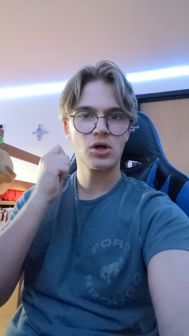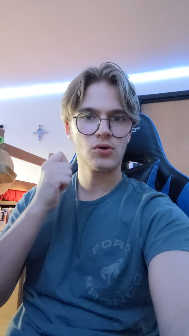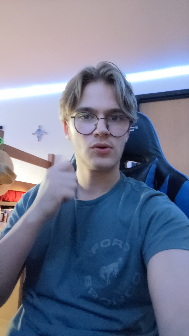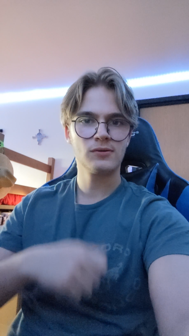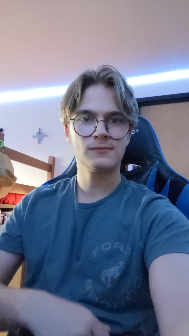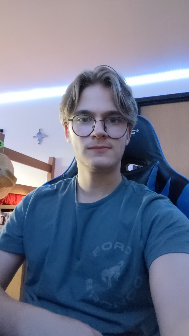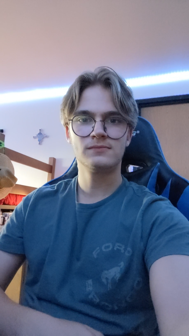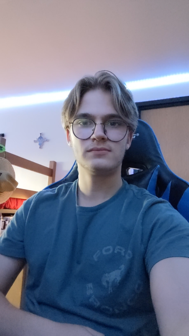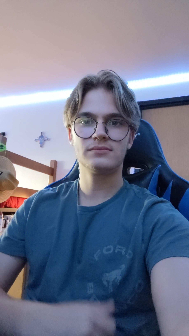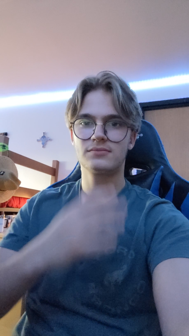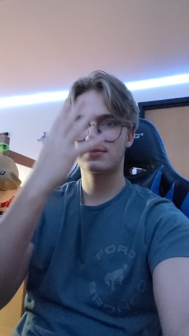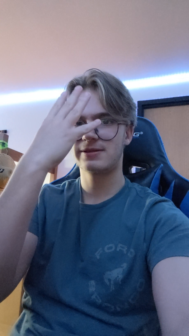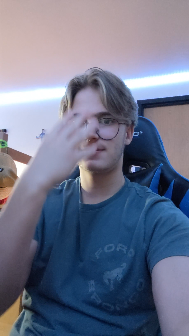asleep